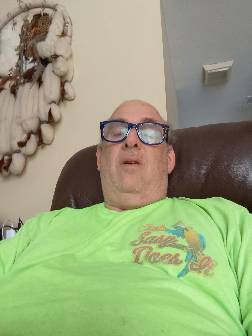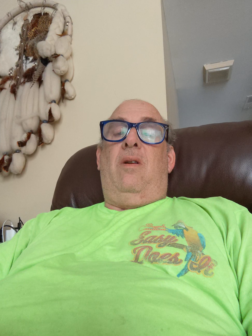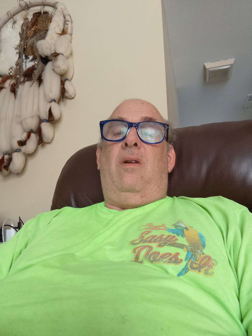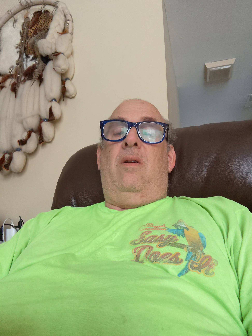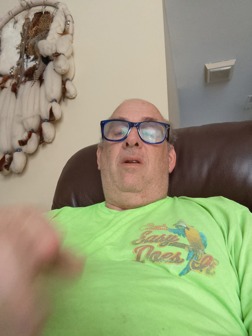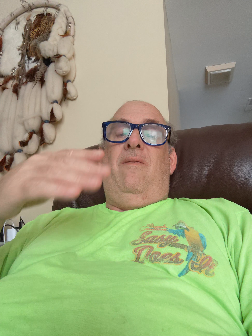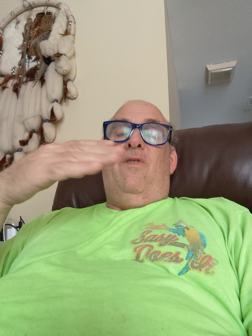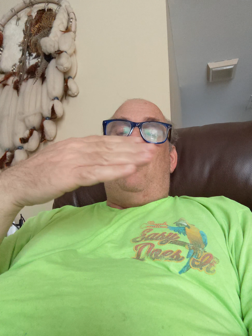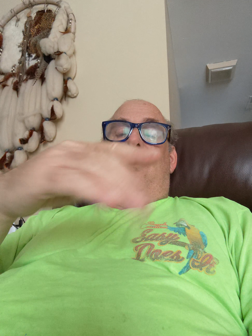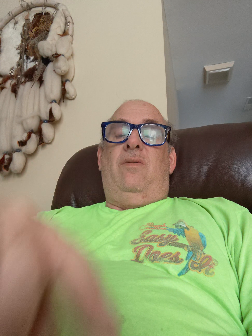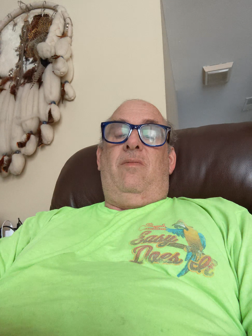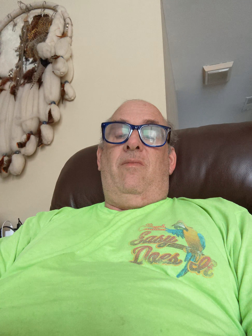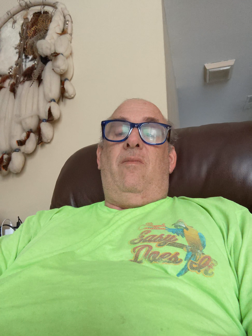fish